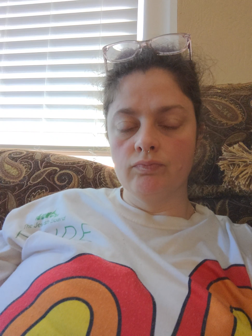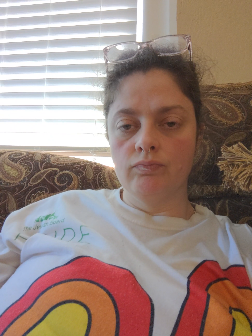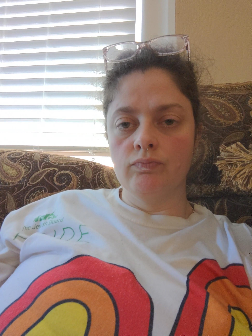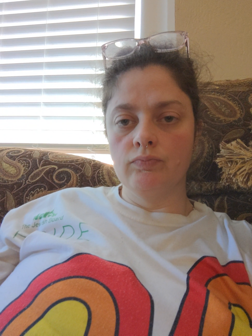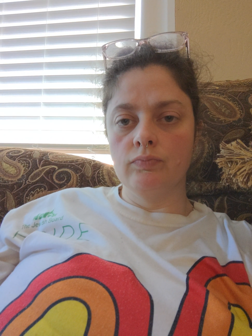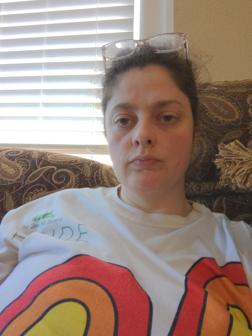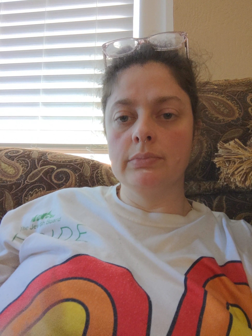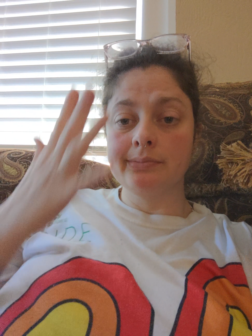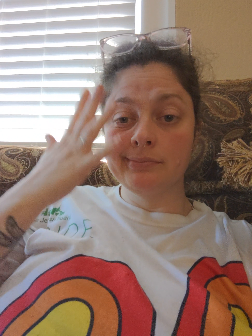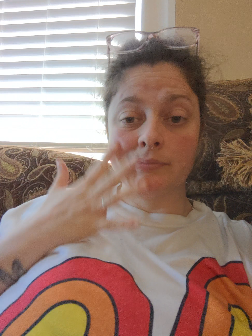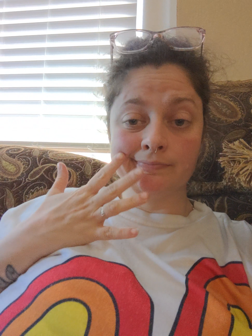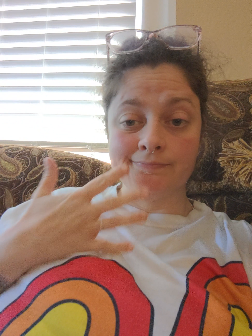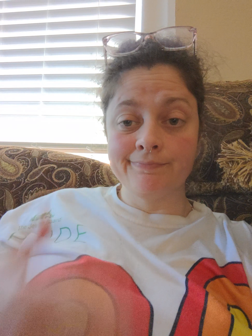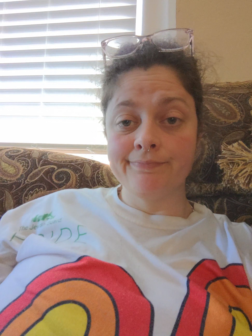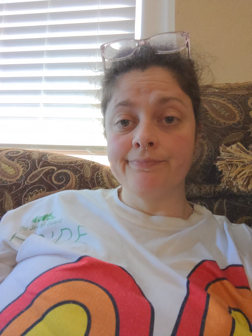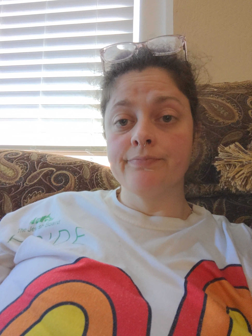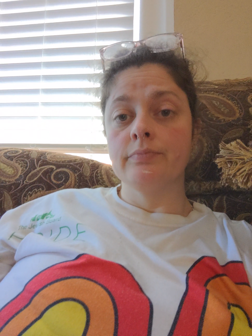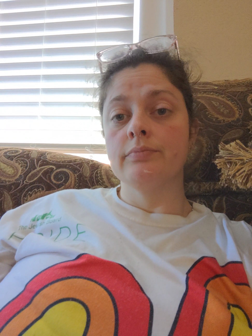sad